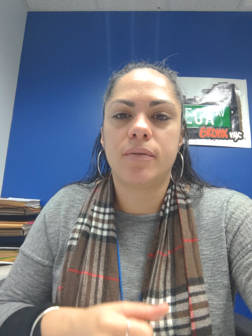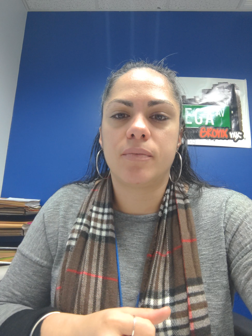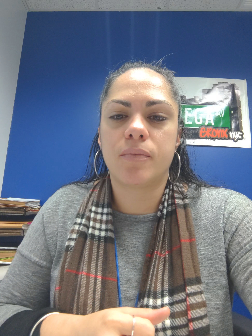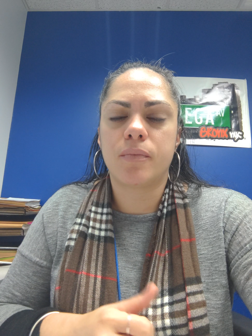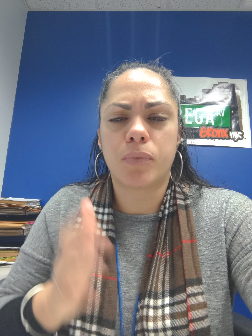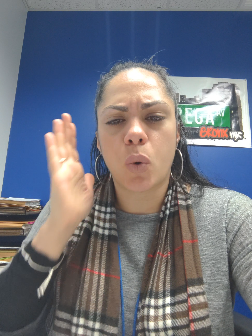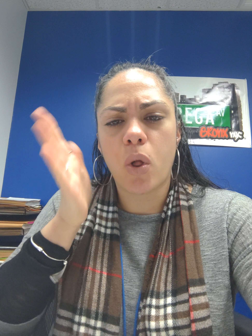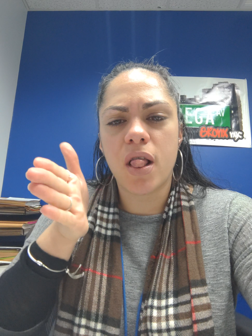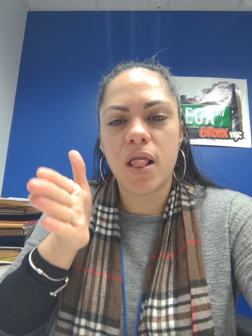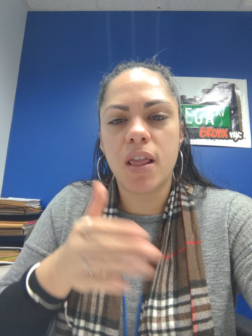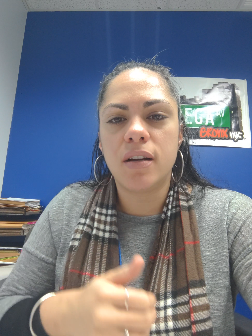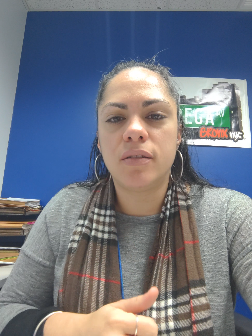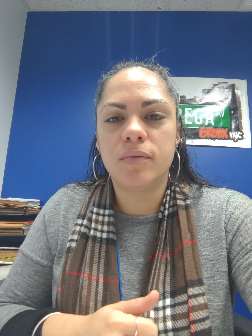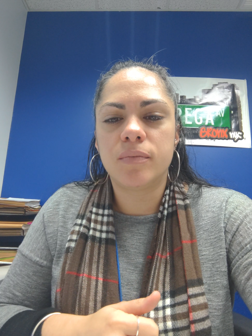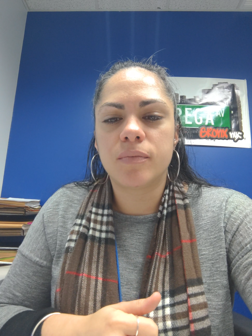will